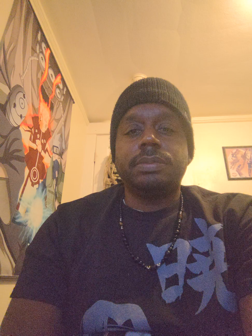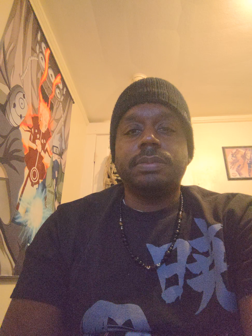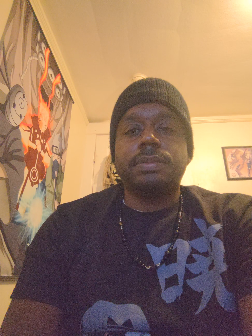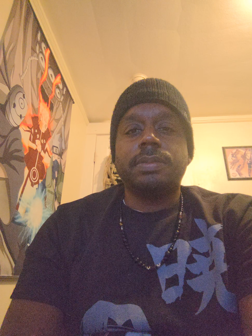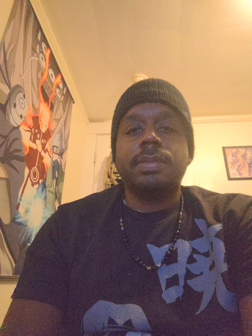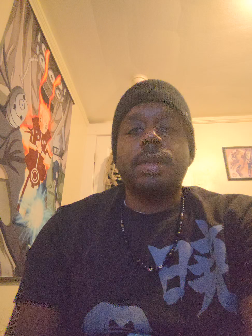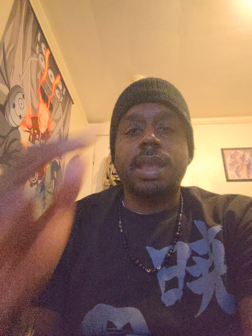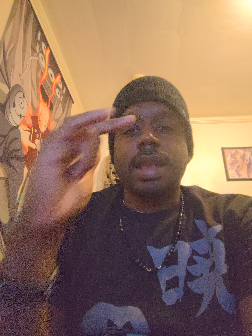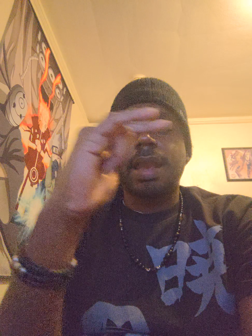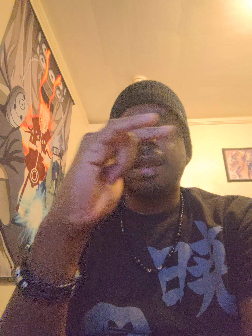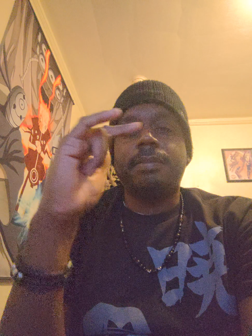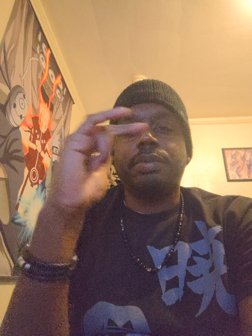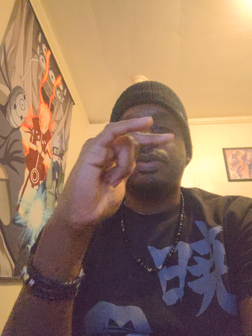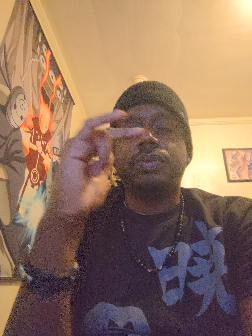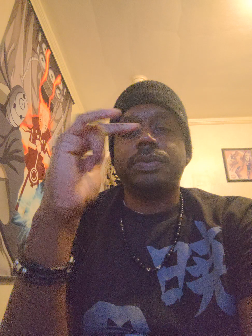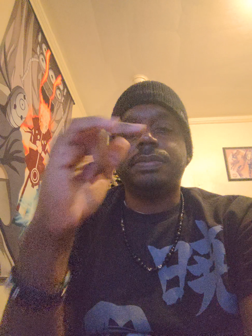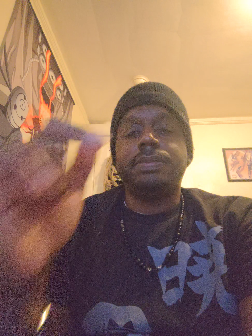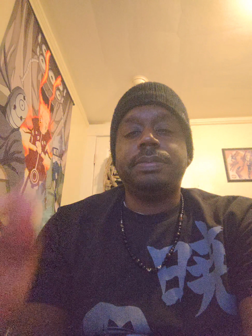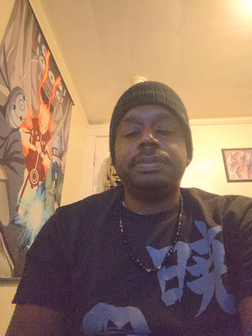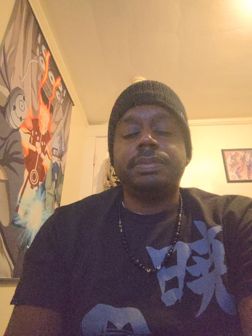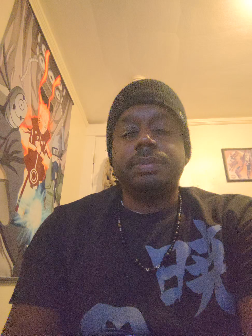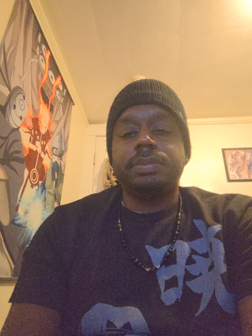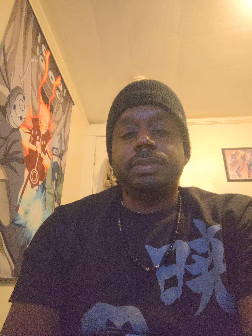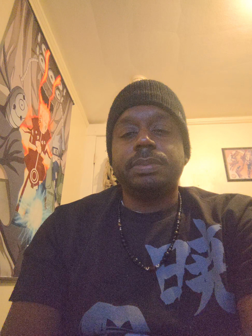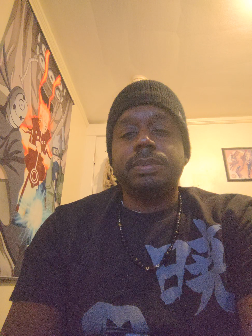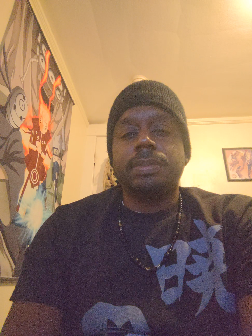airplane